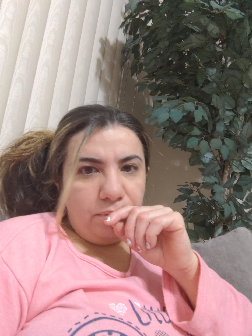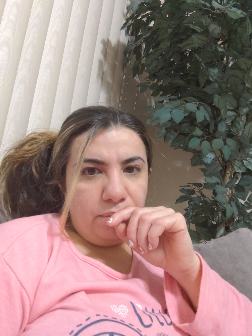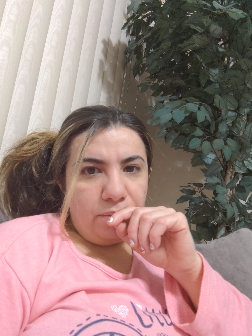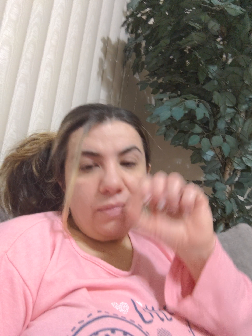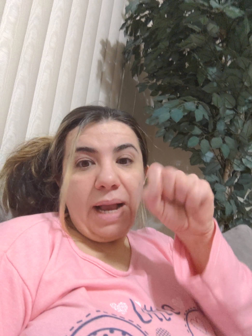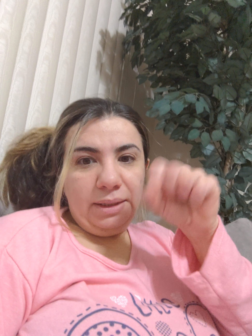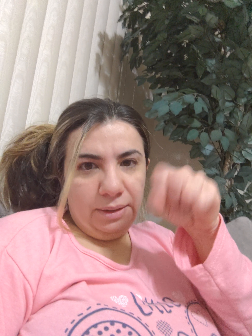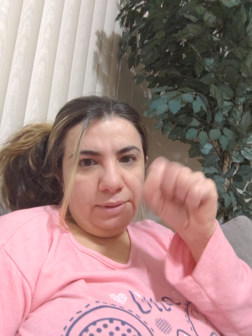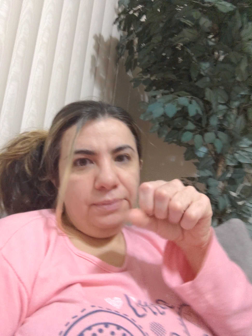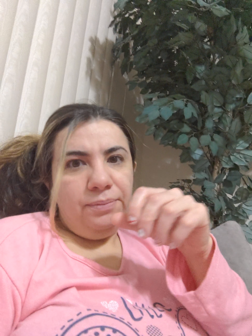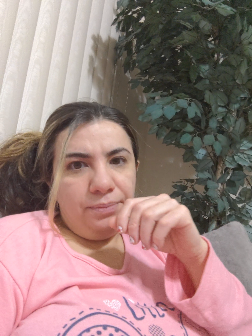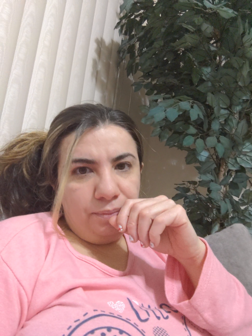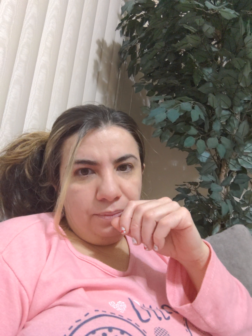yes